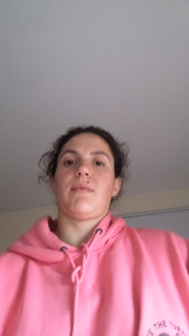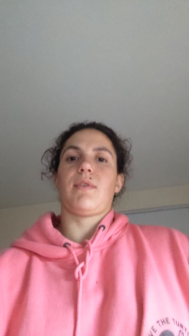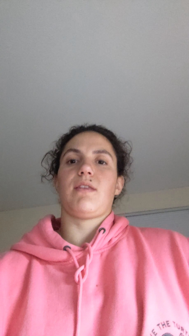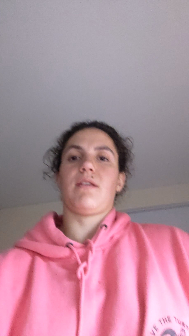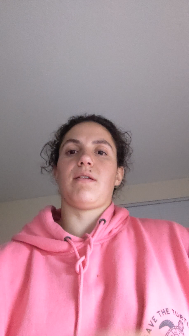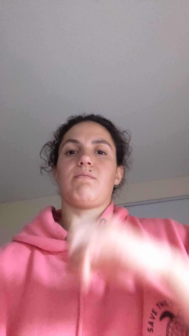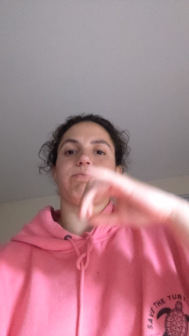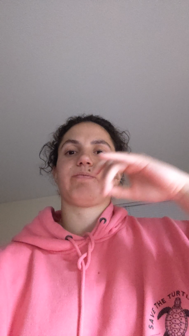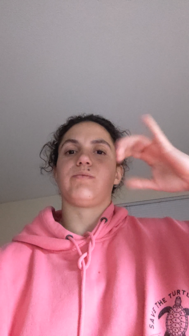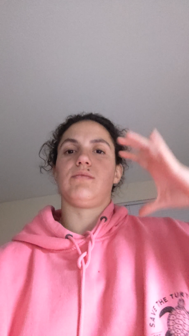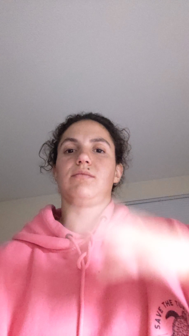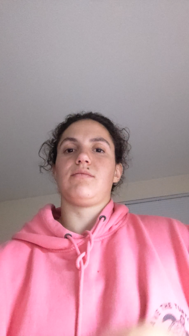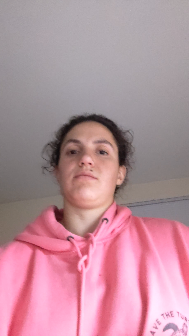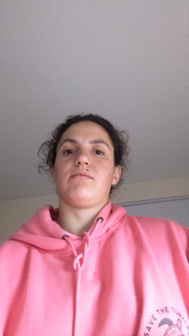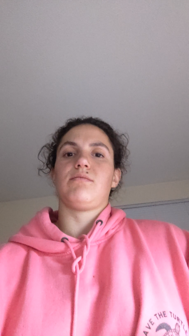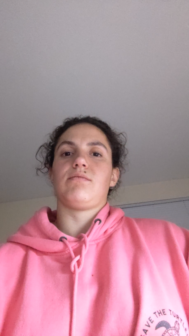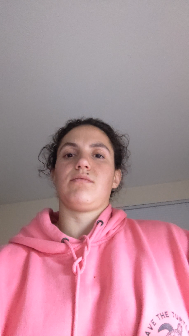bubbles